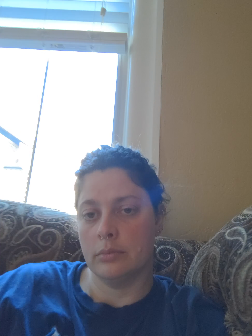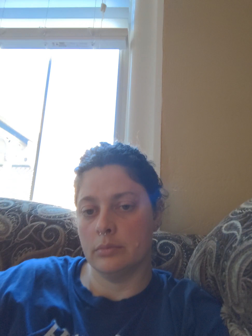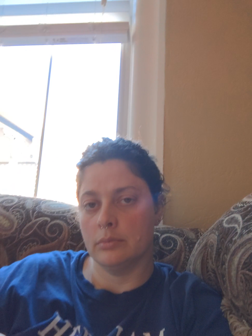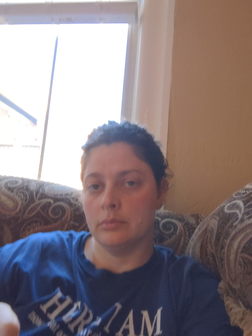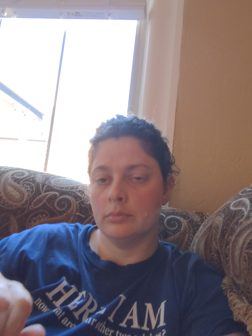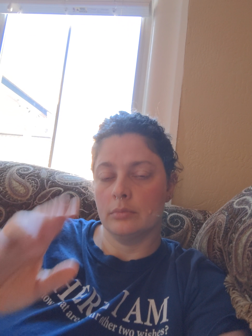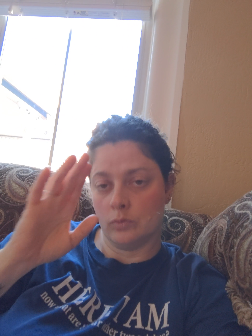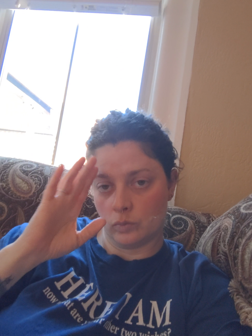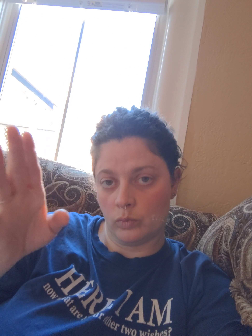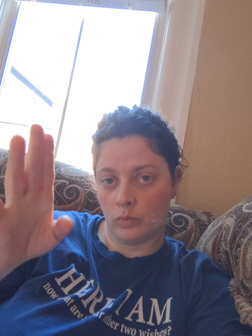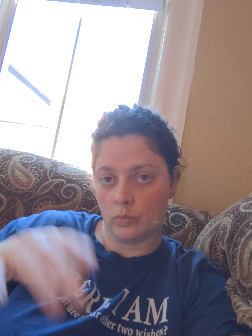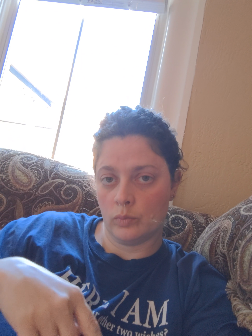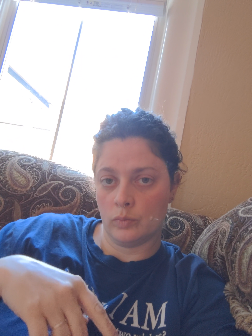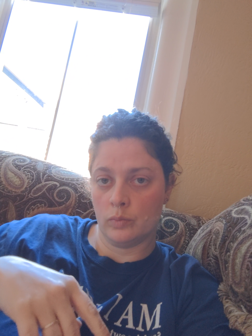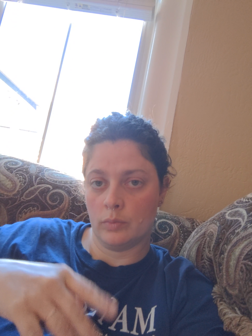hello